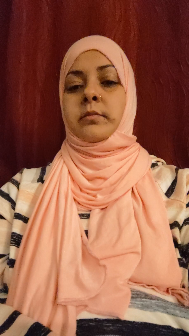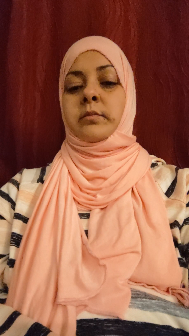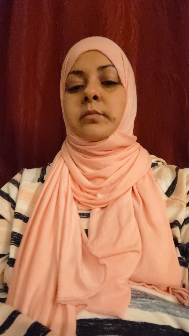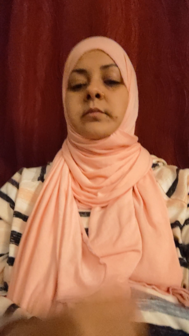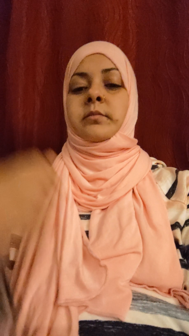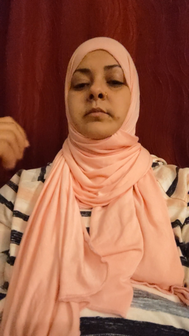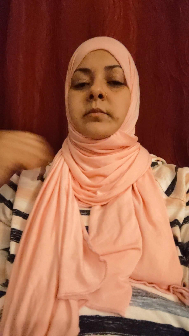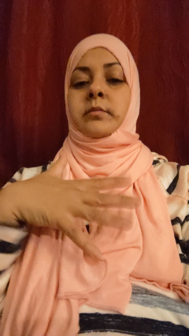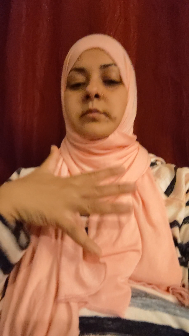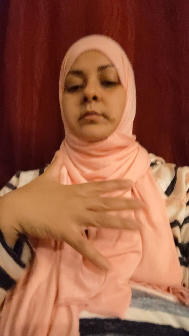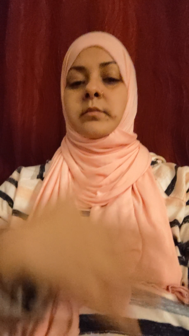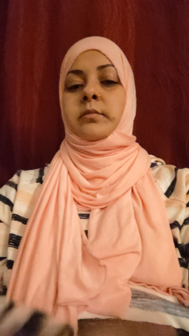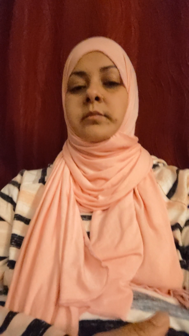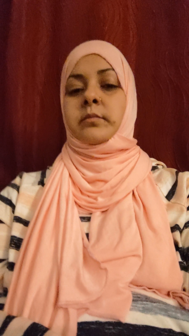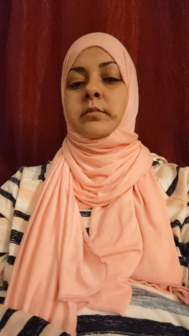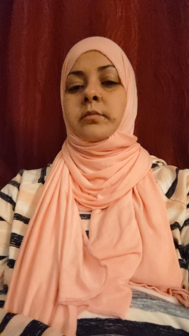scared